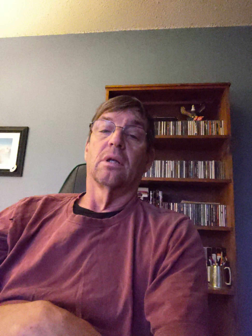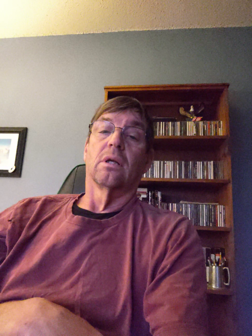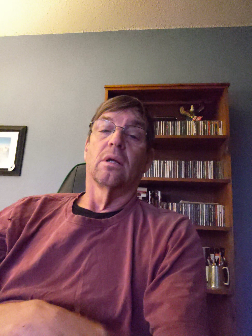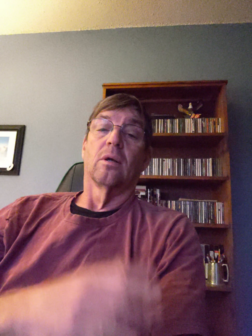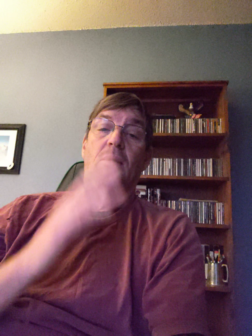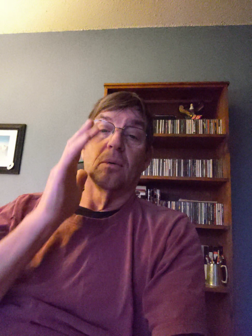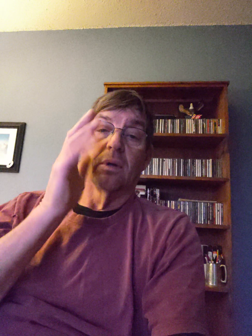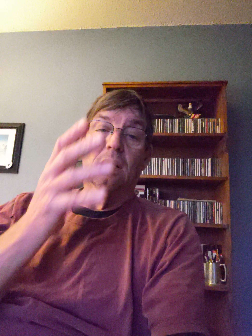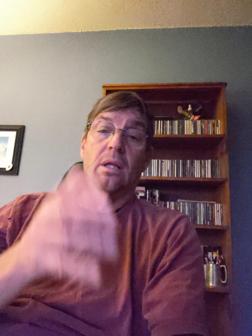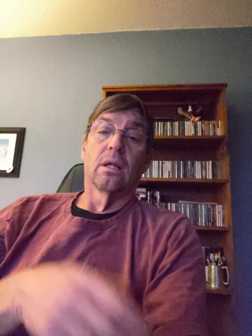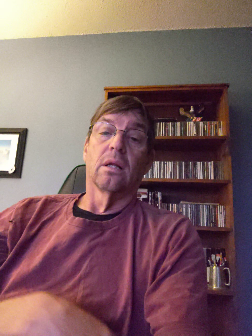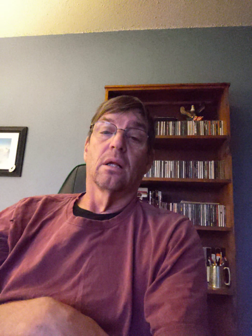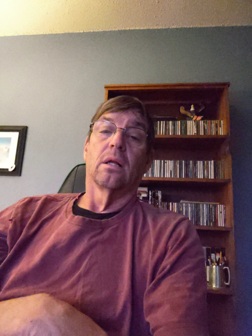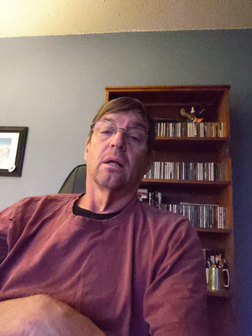will